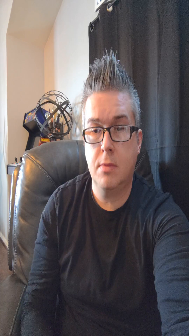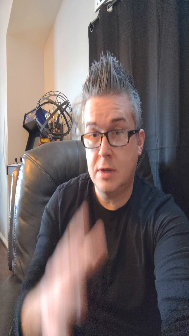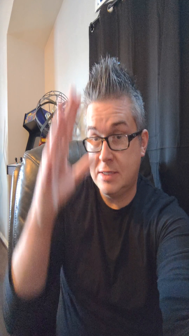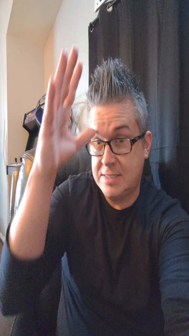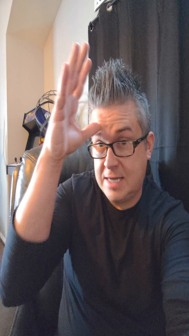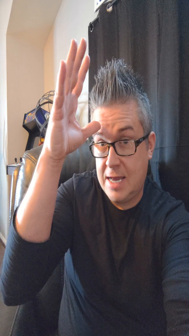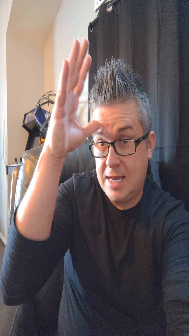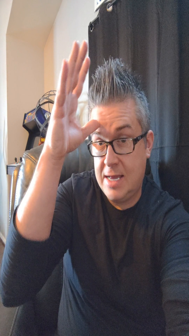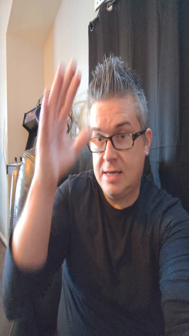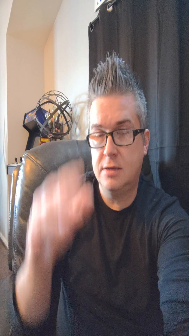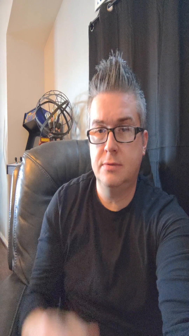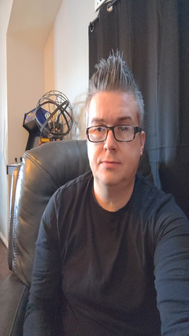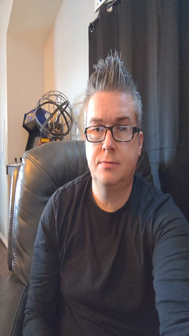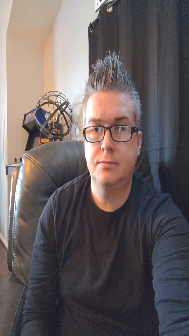dad